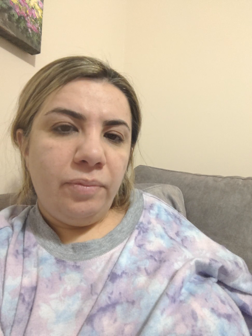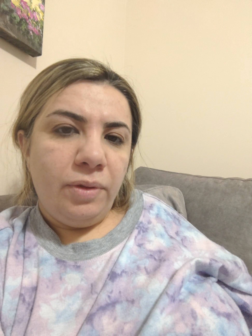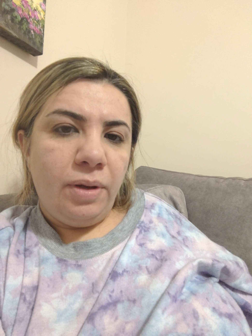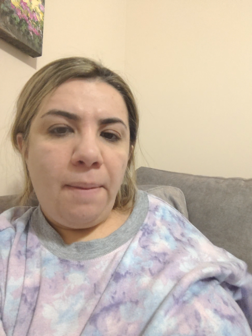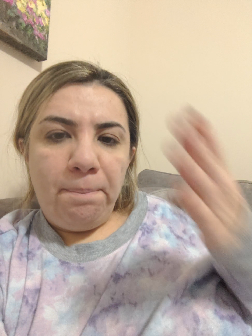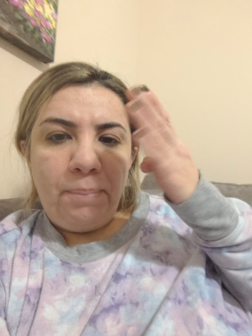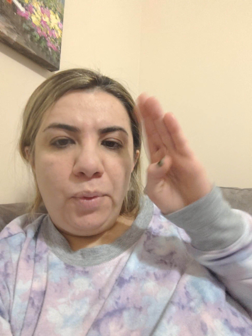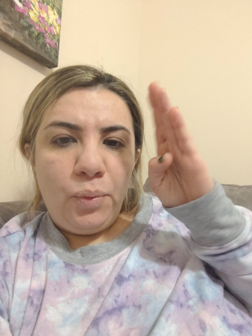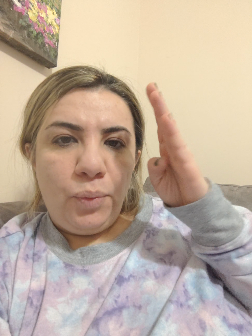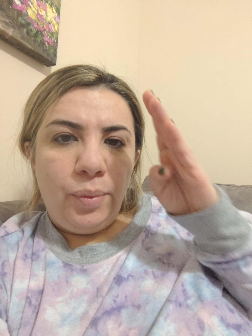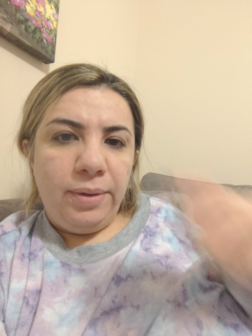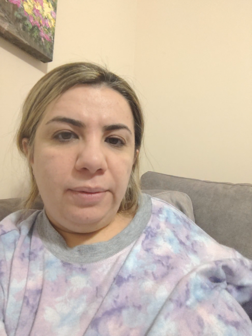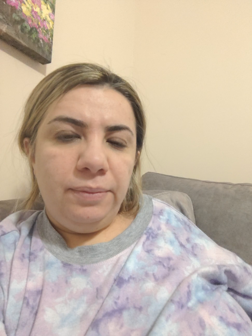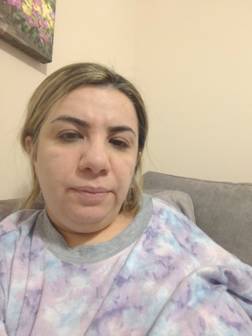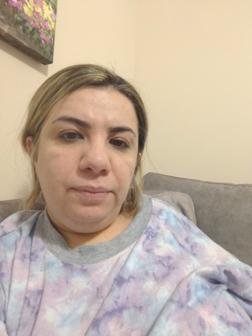blue